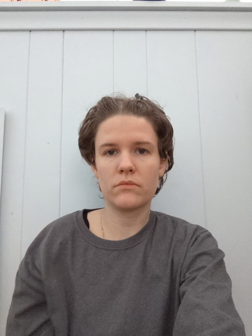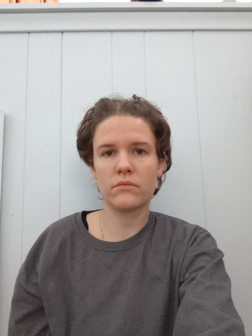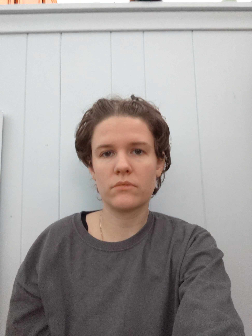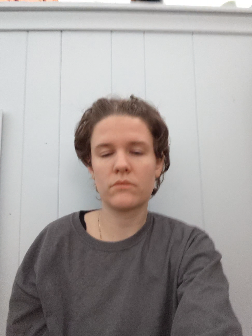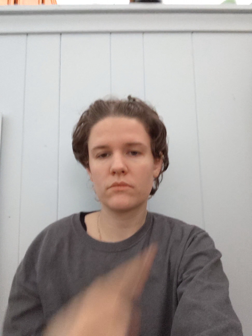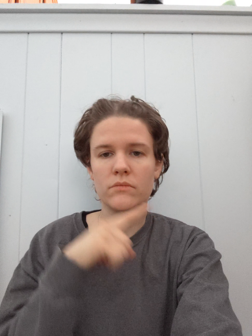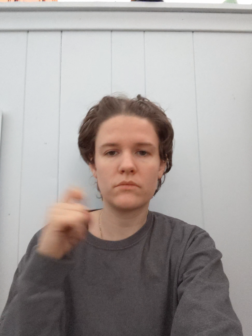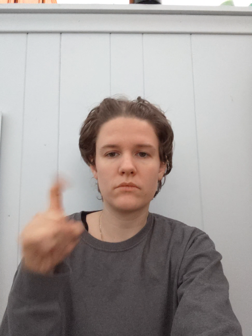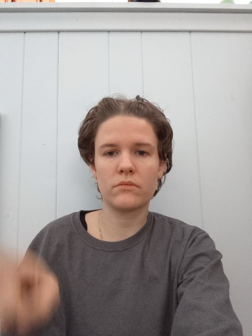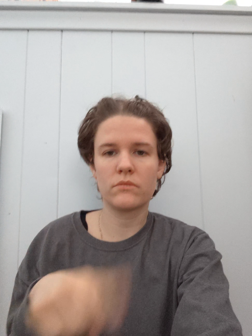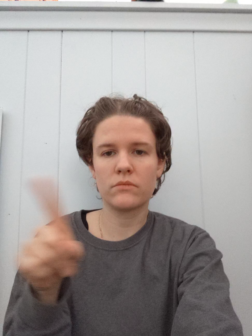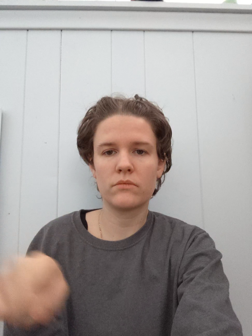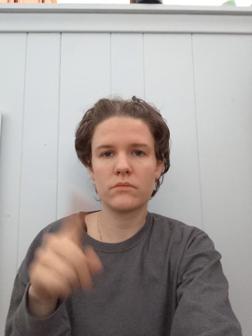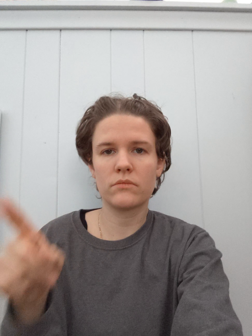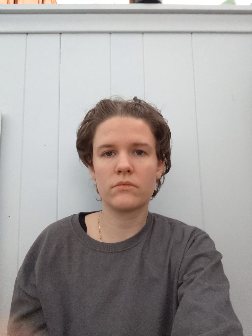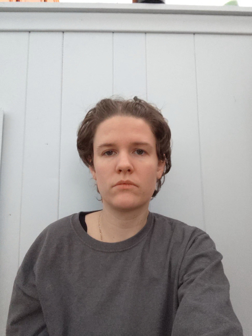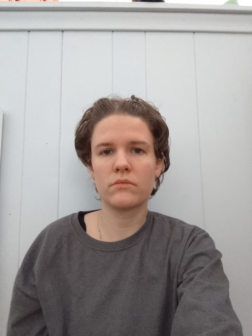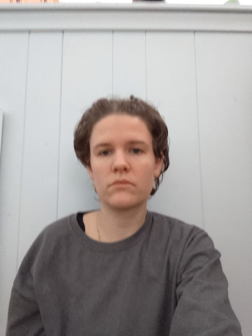dryer